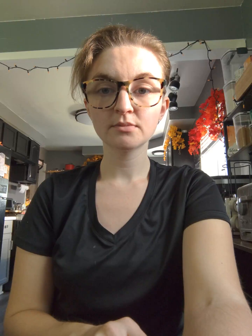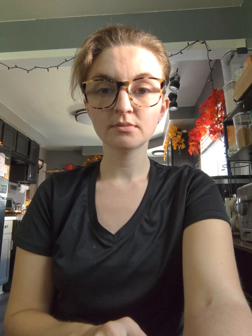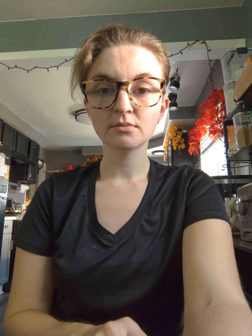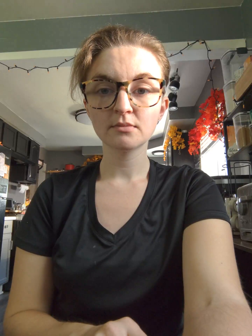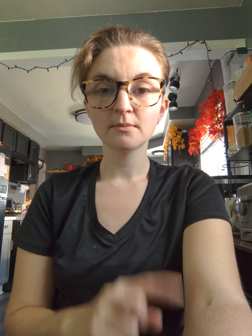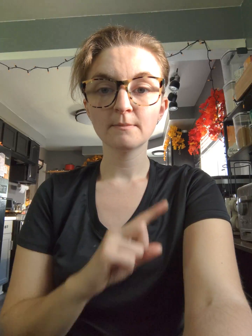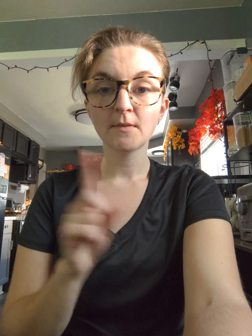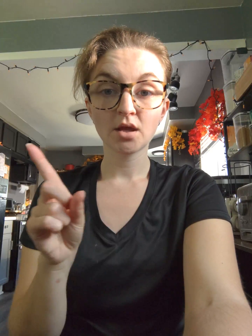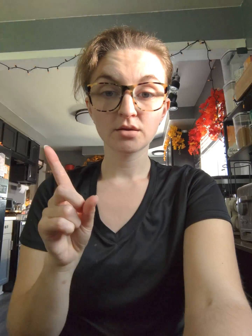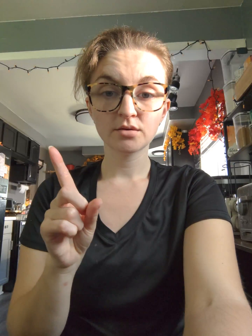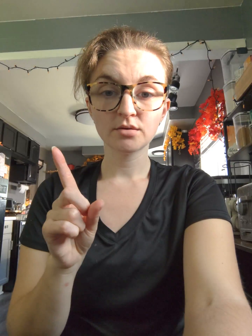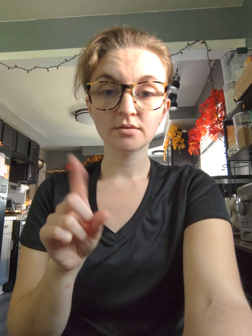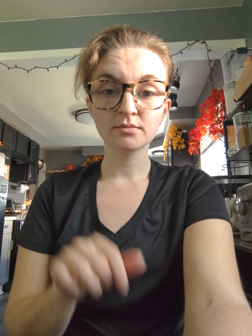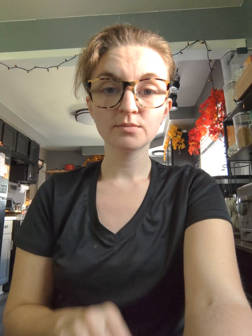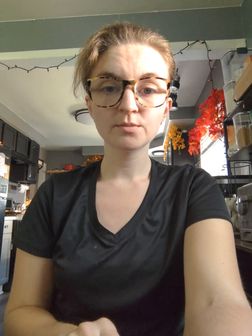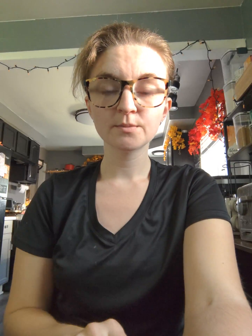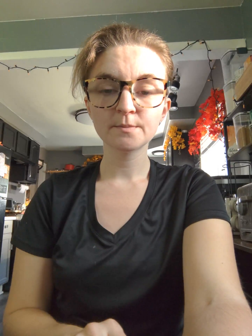but